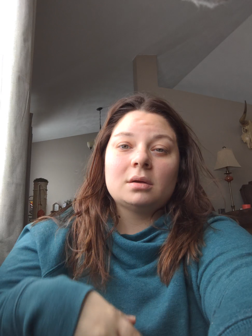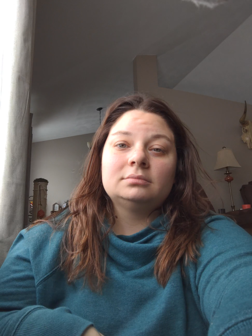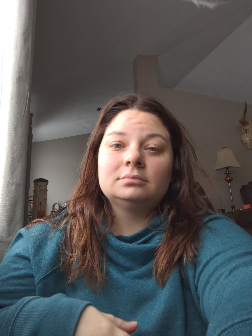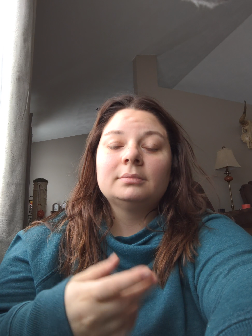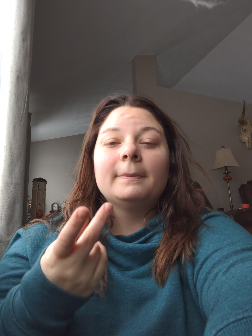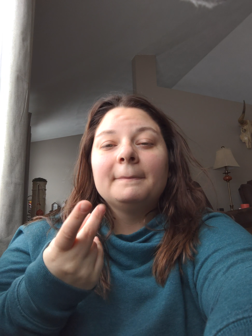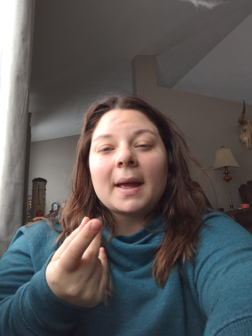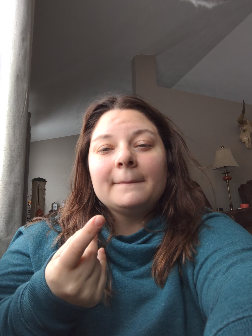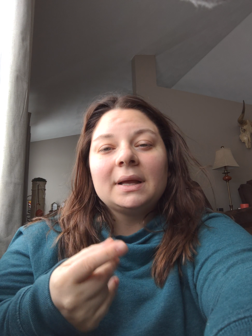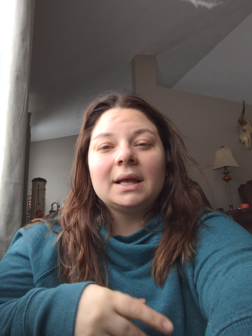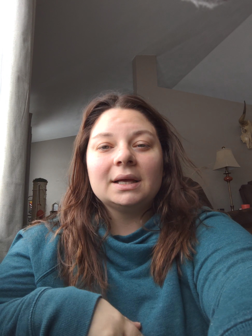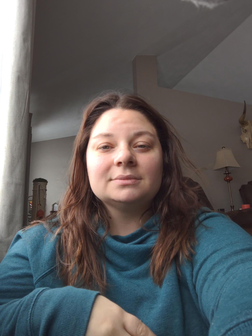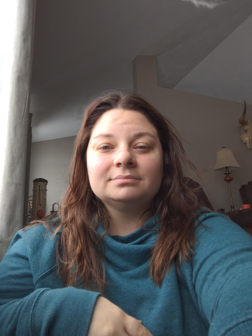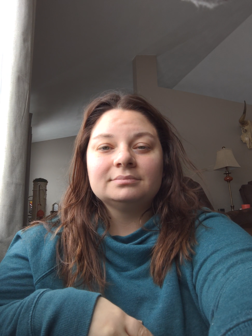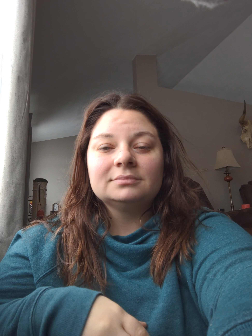puppy